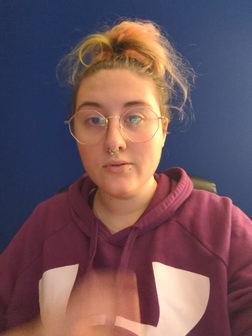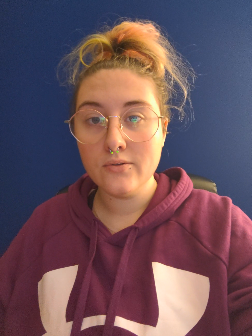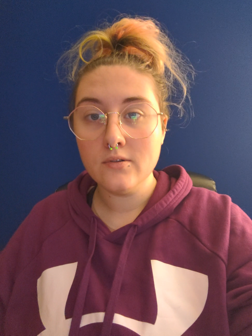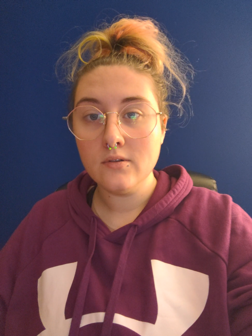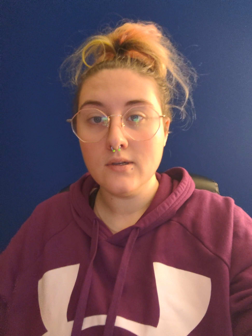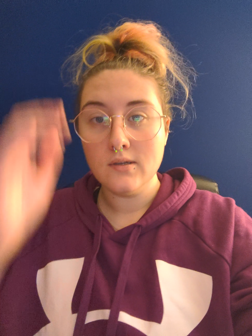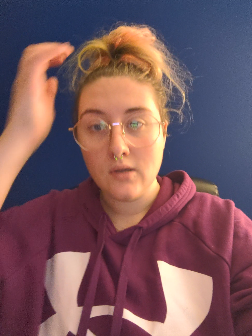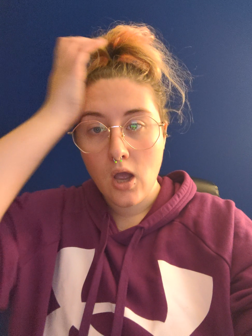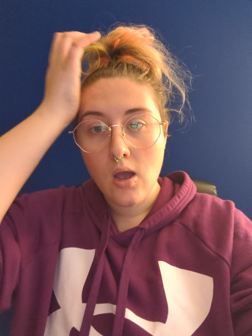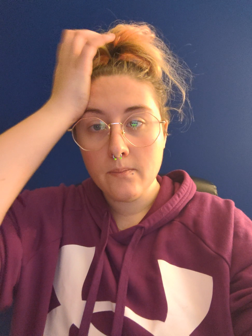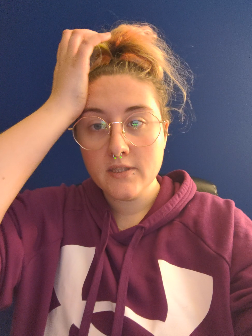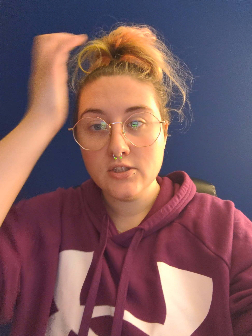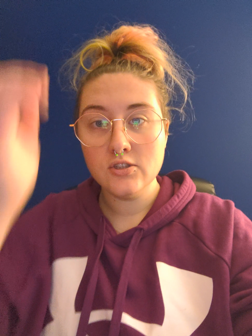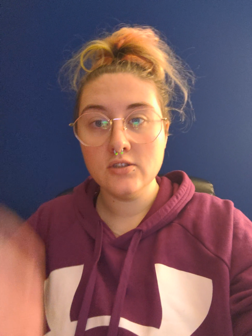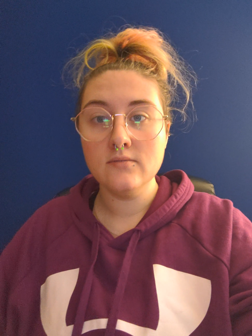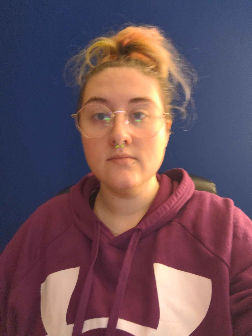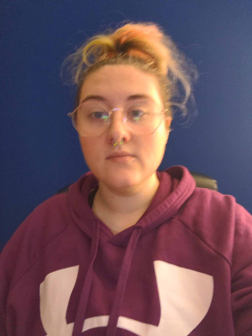garbage